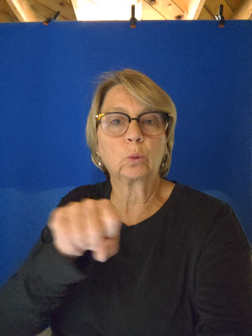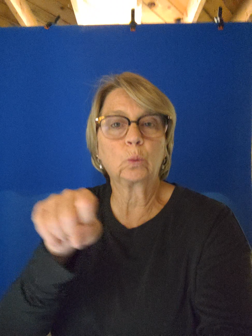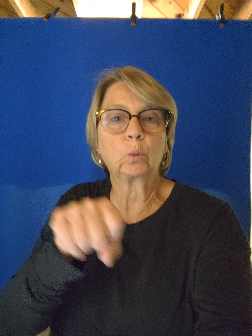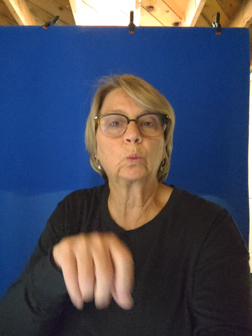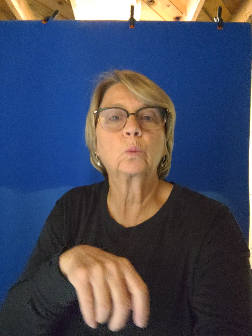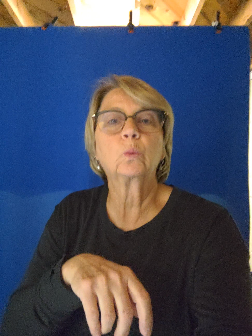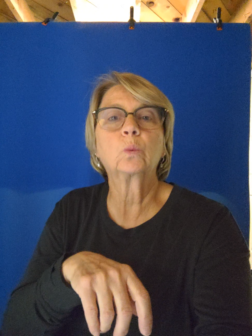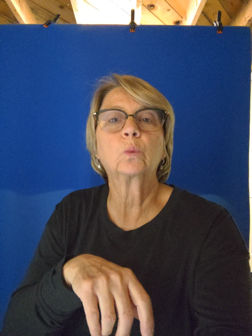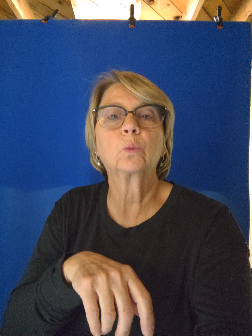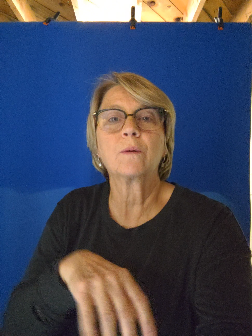shoe